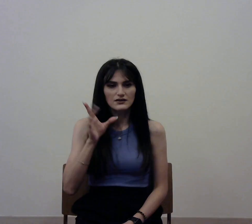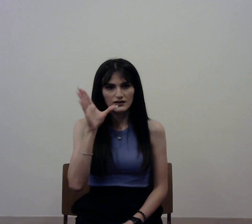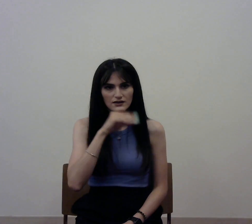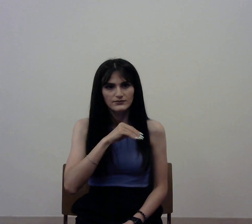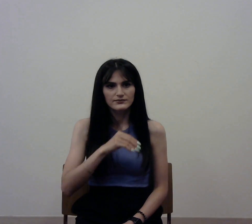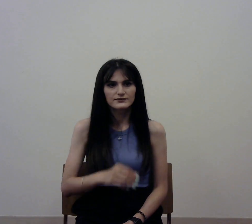bilmək